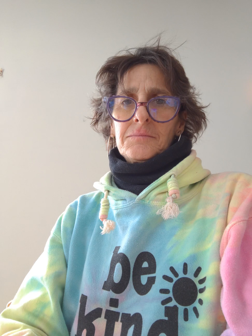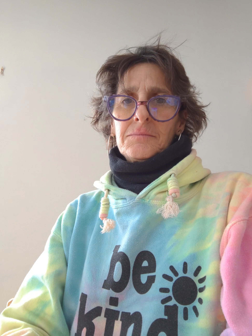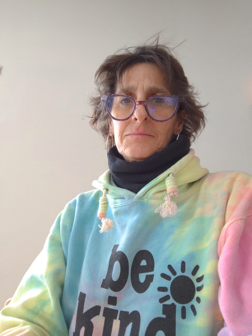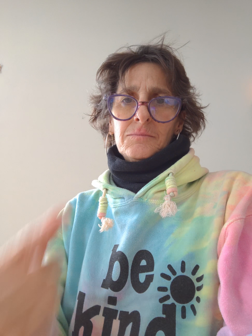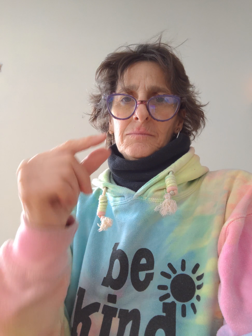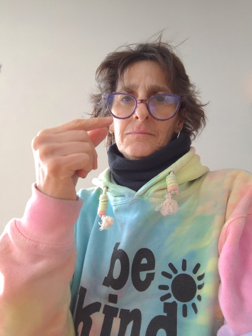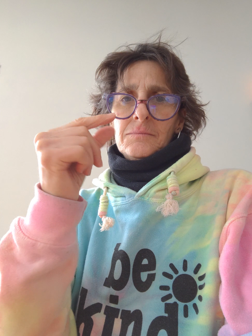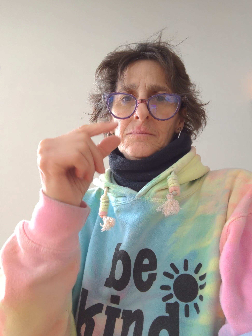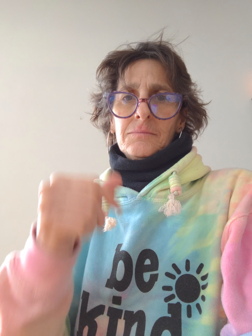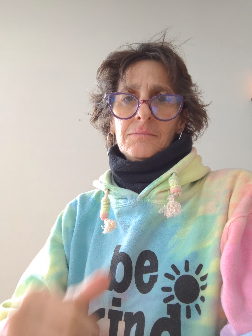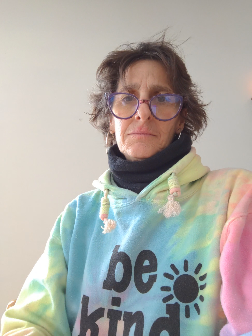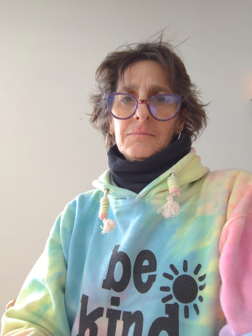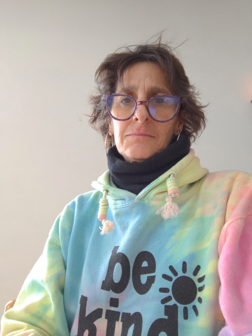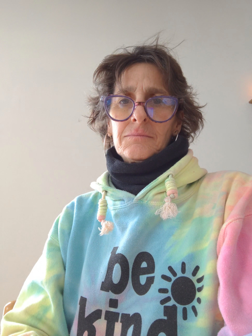green